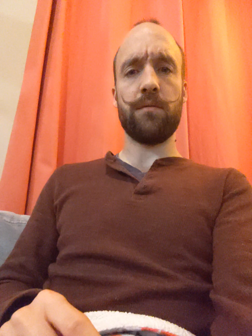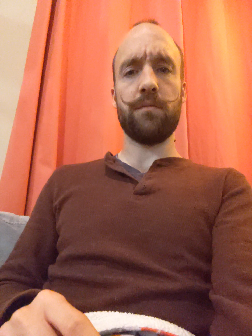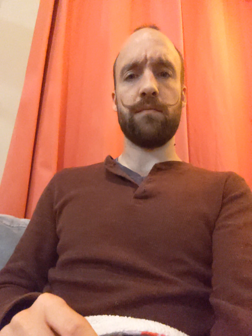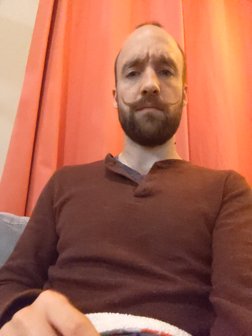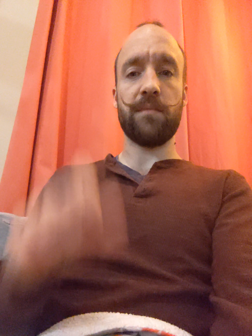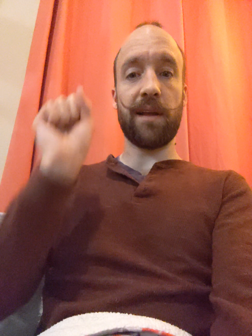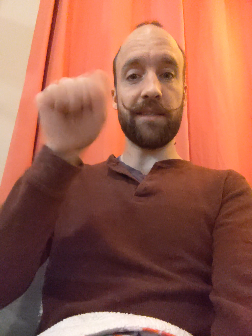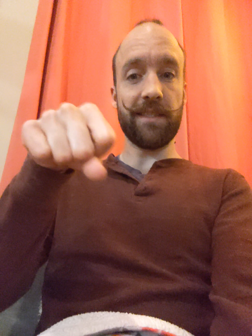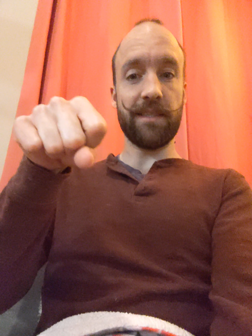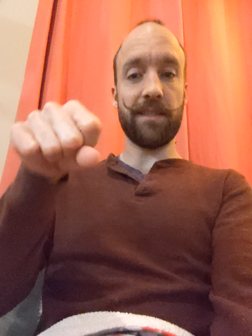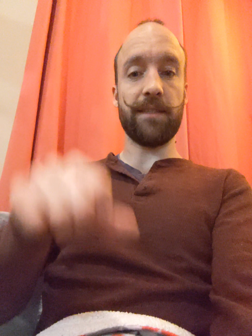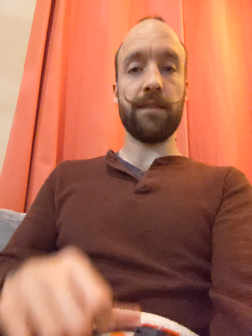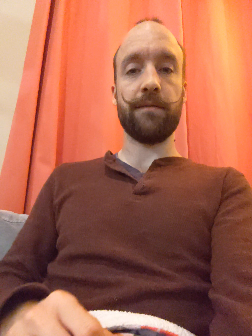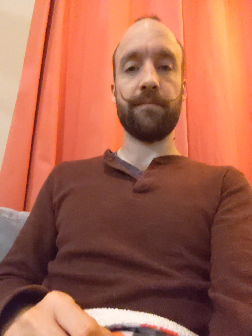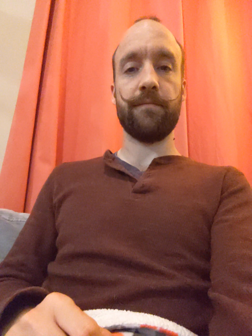yes